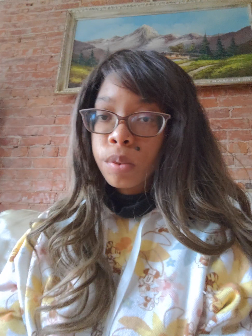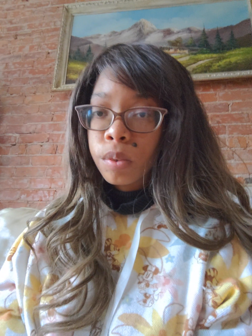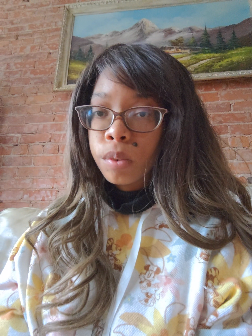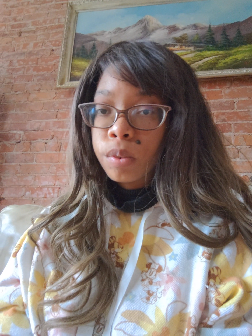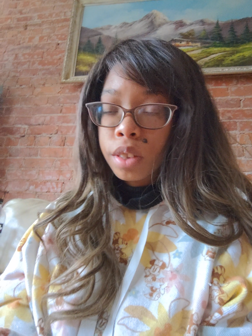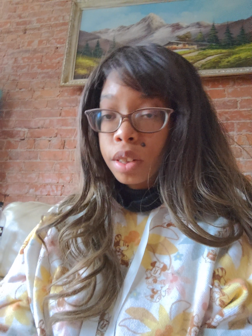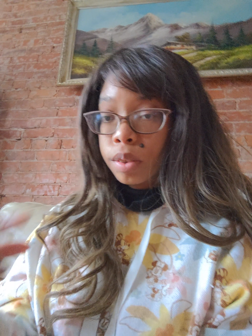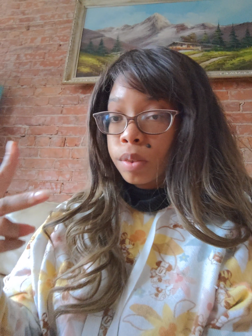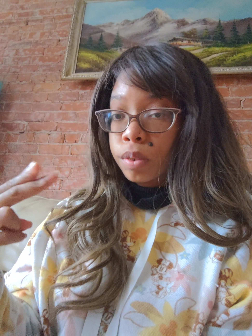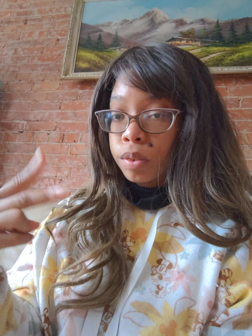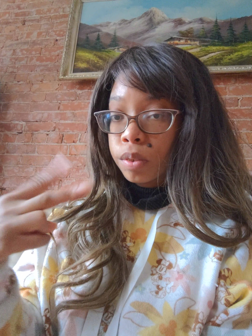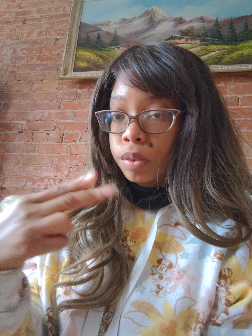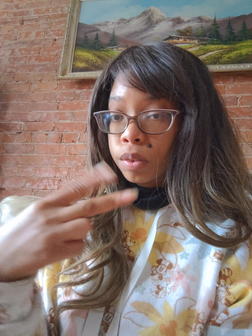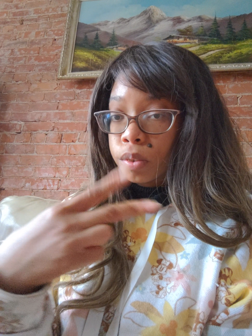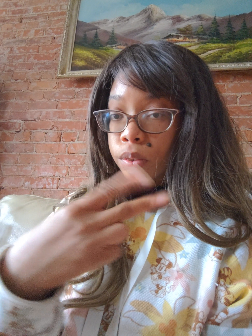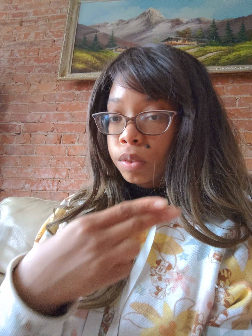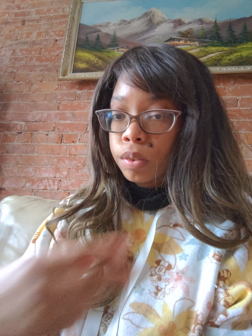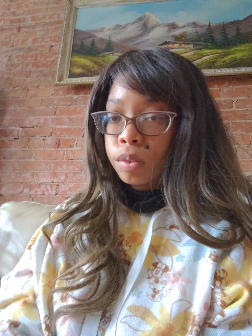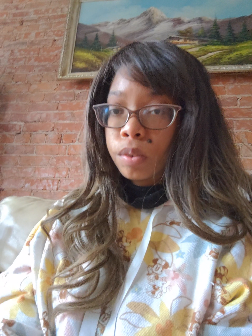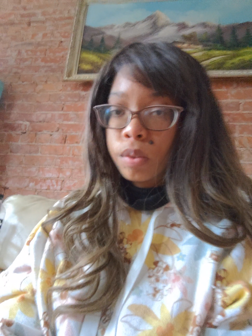scissors